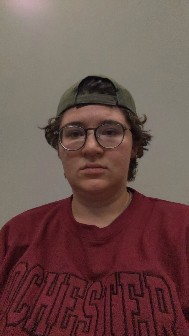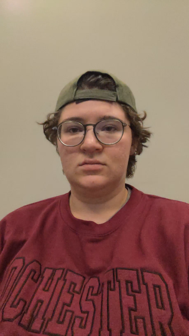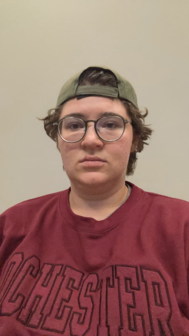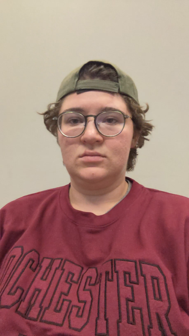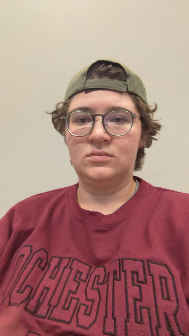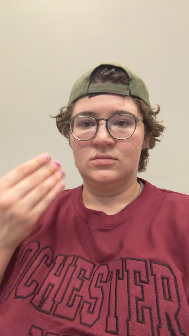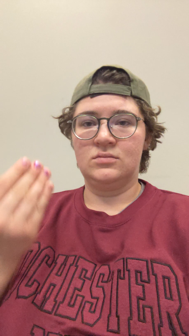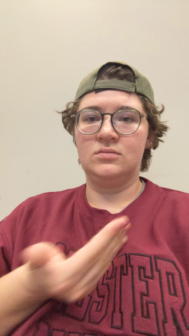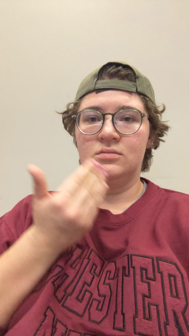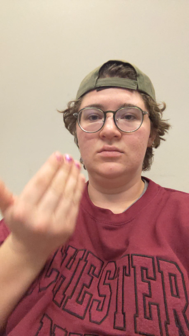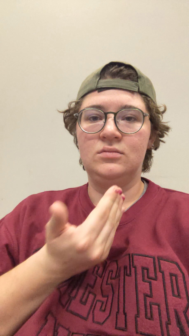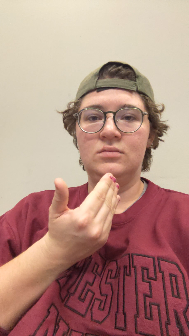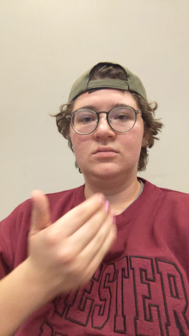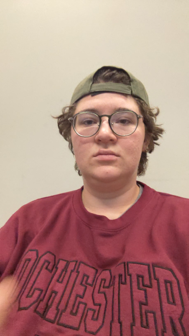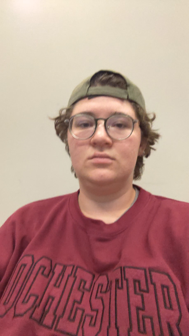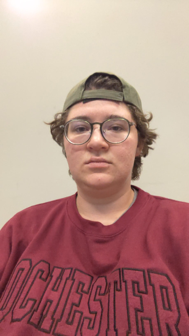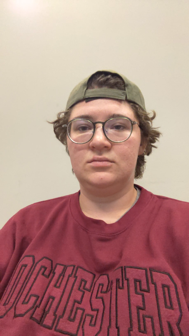new